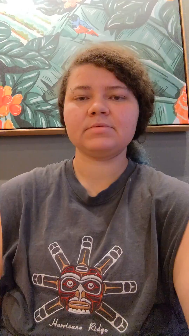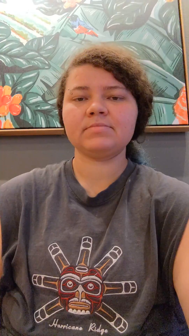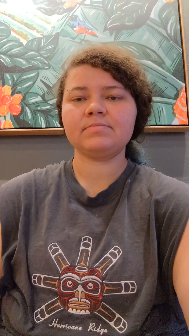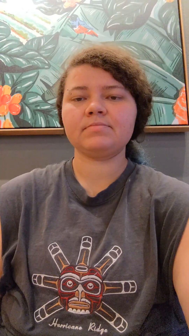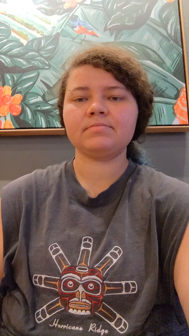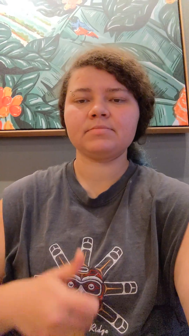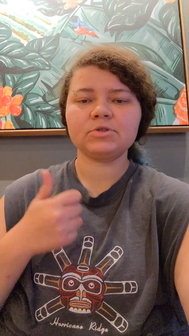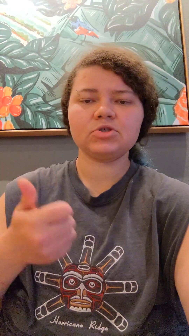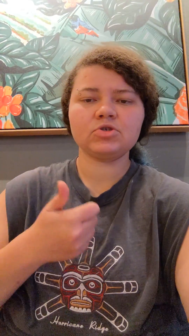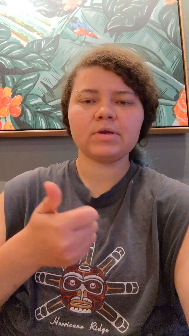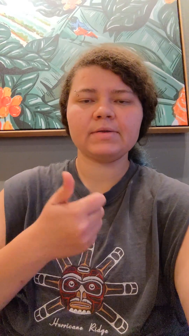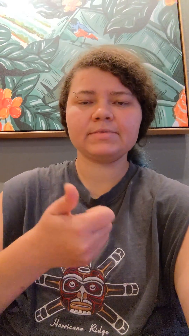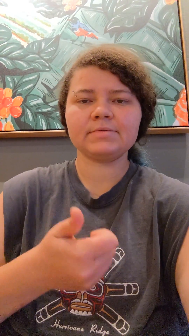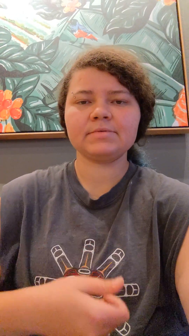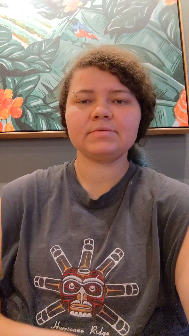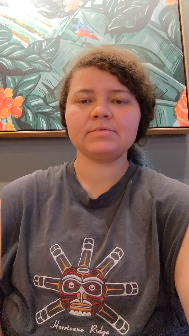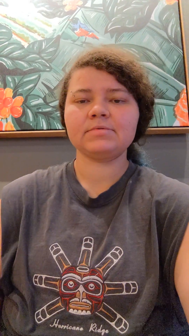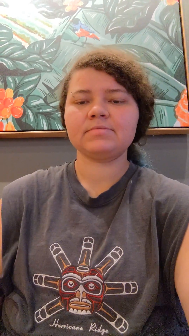chase